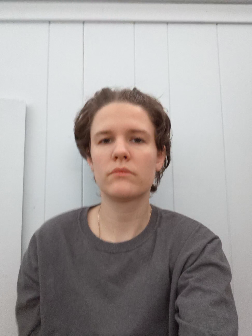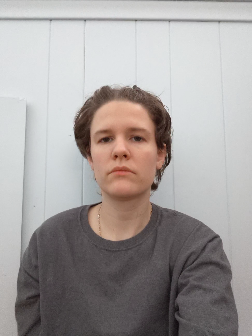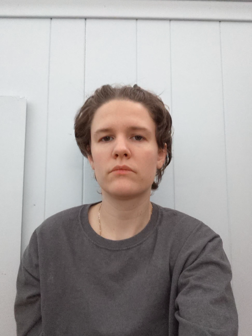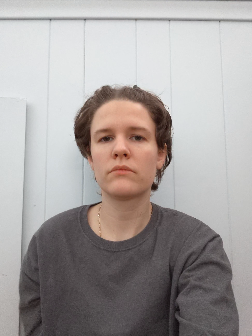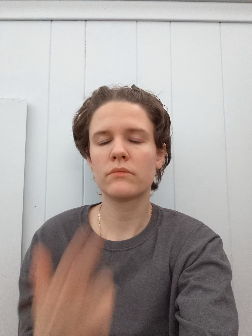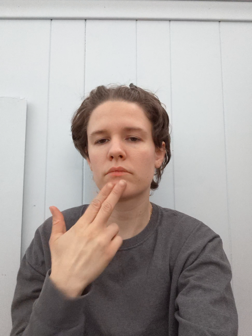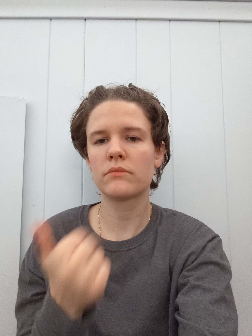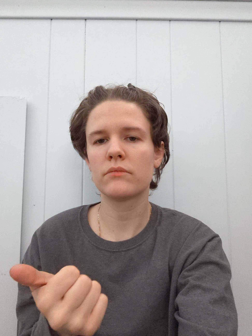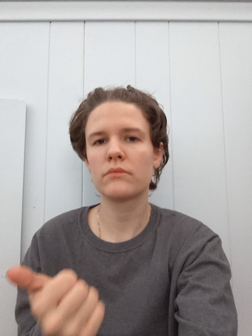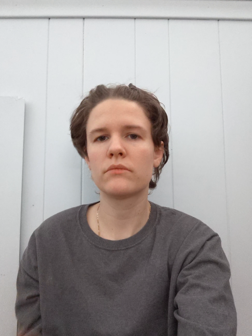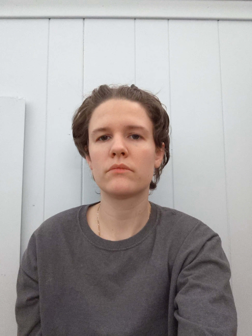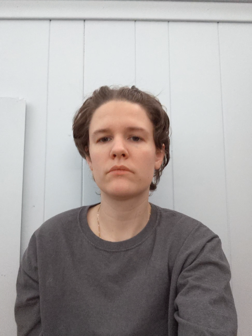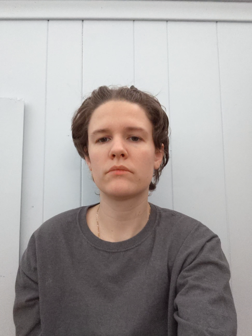cute